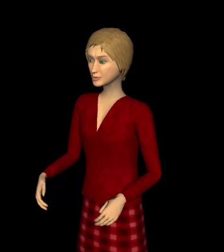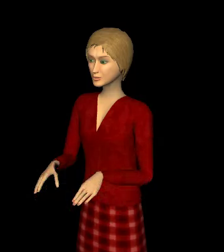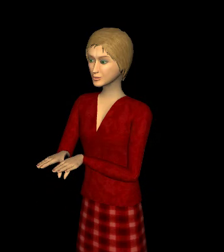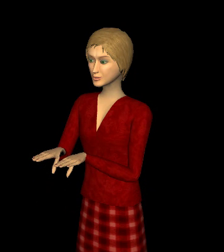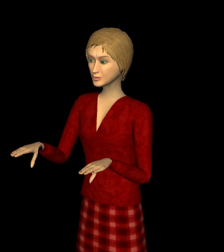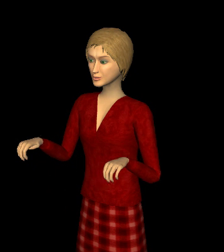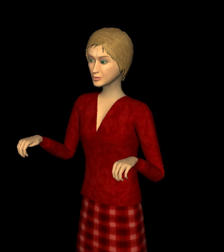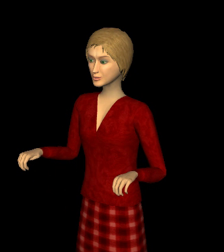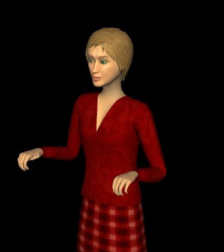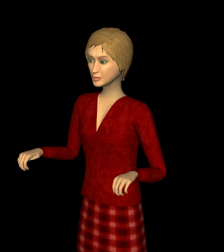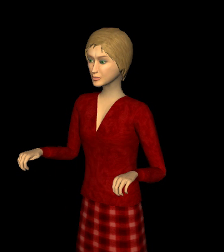أريكة